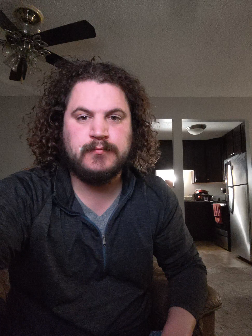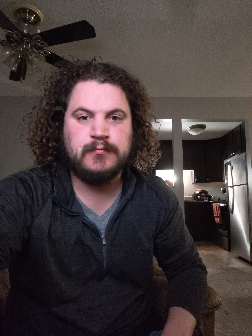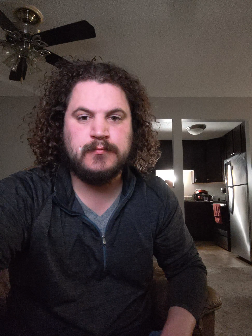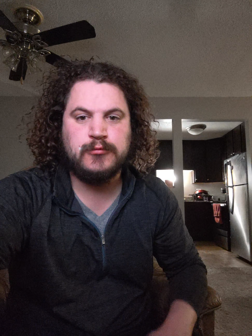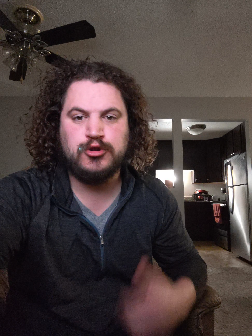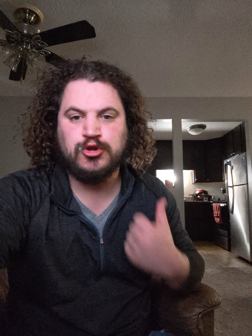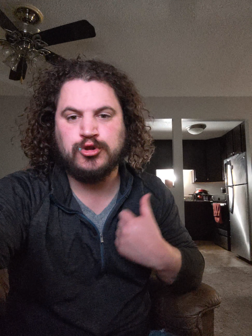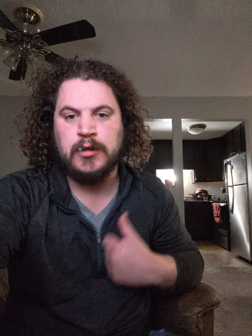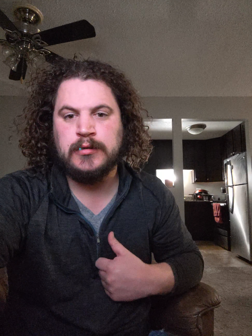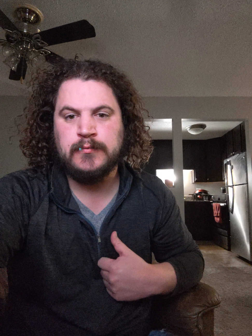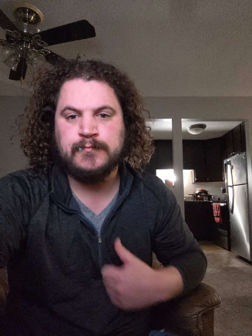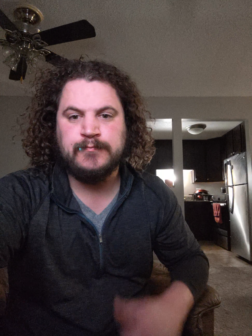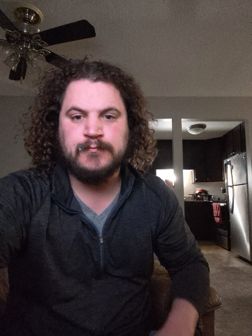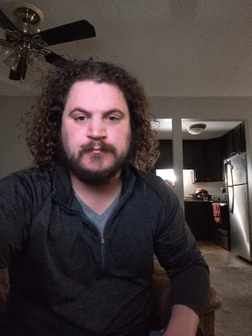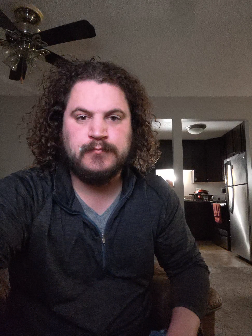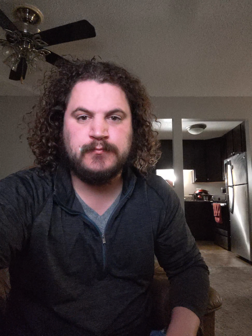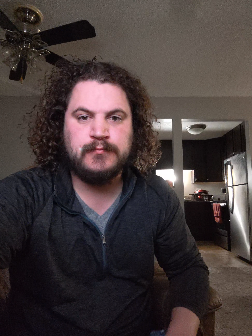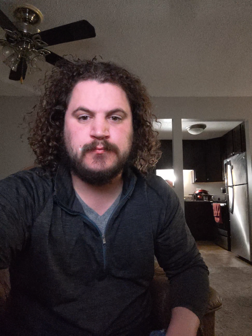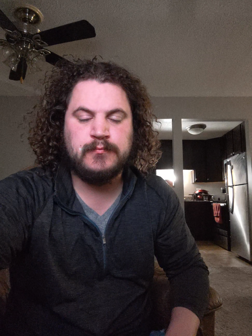jacket